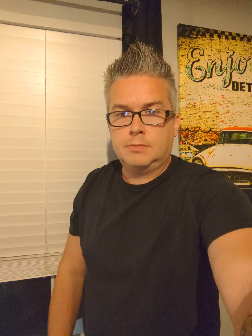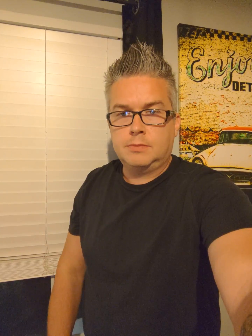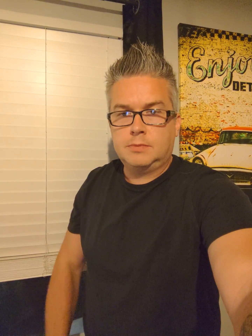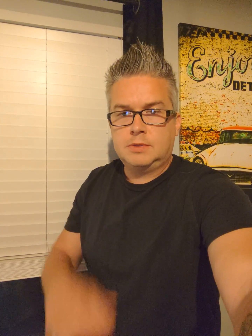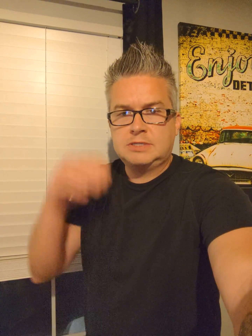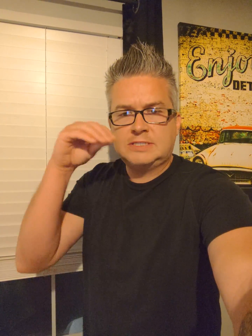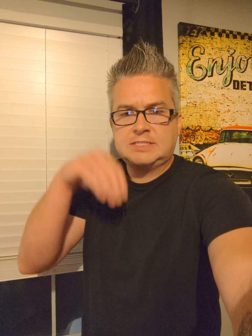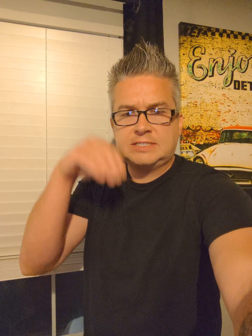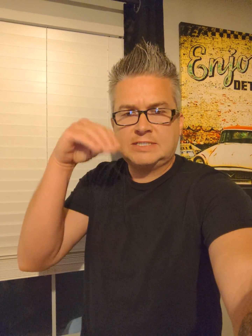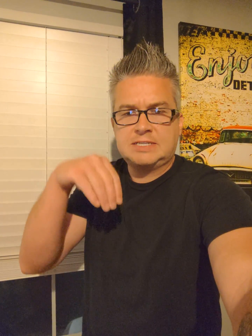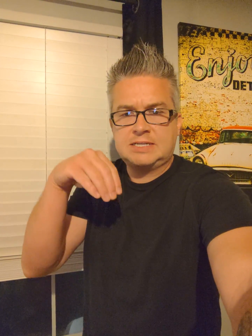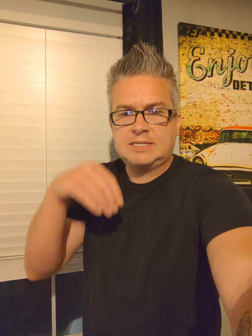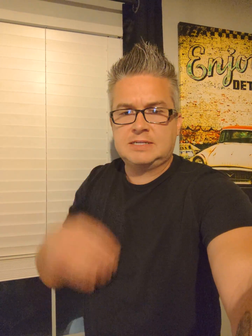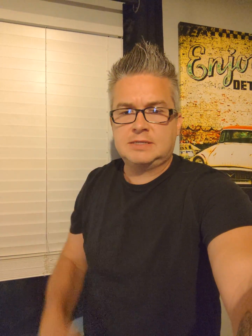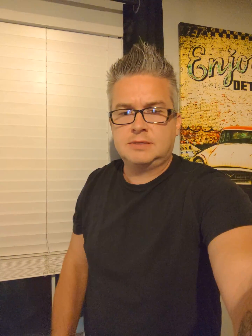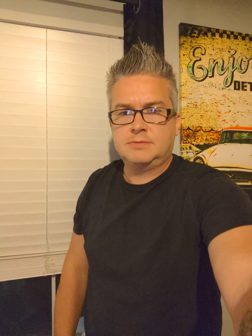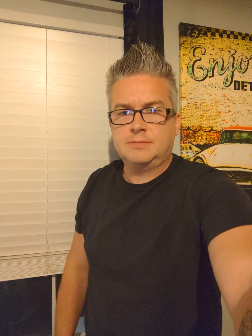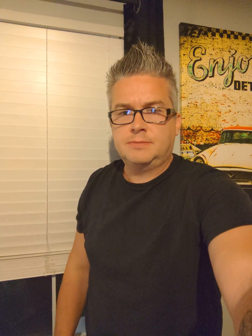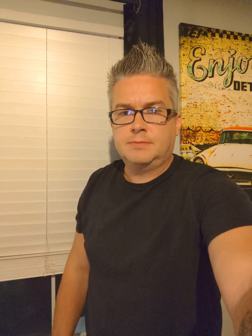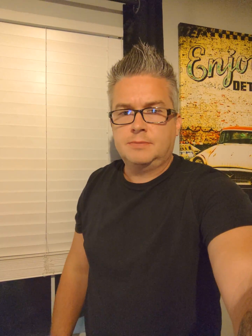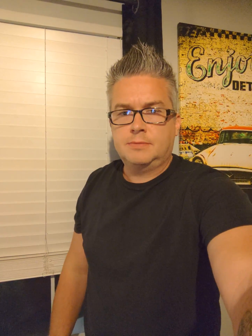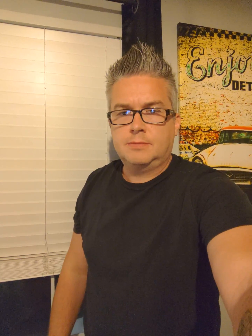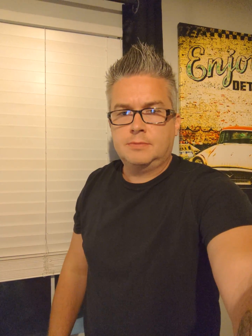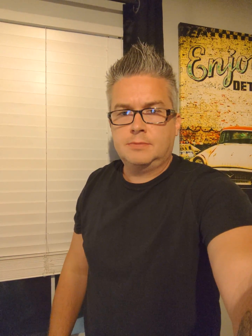inside